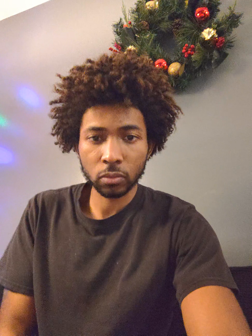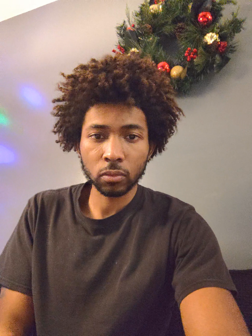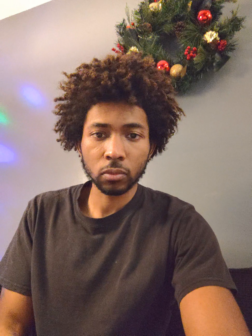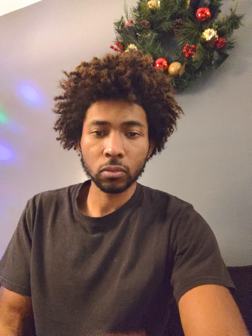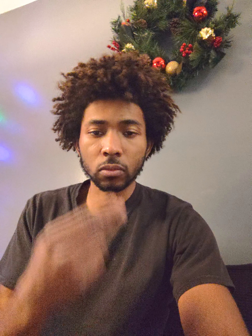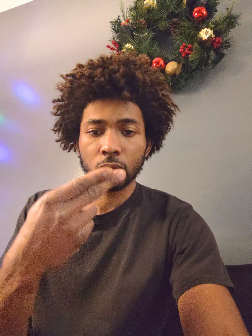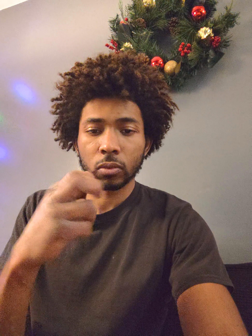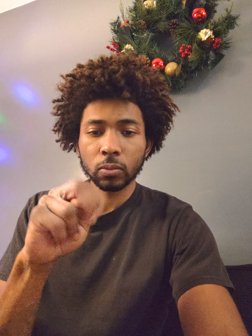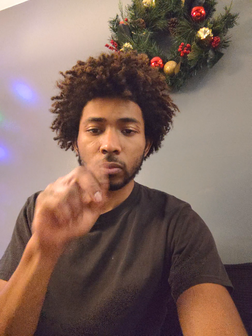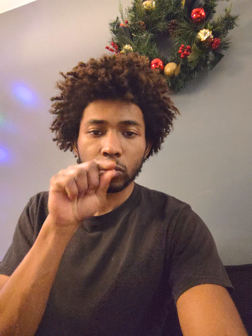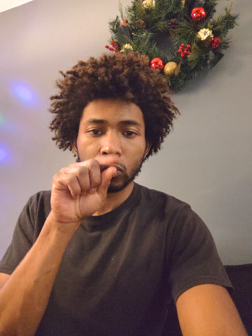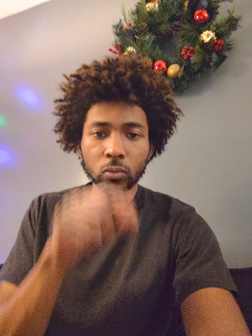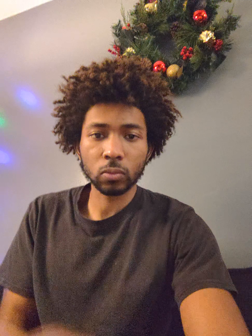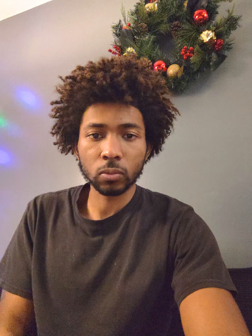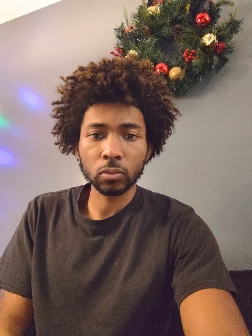hen